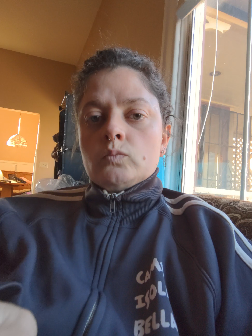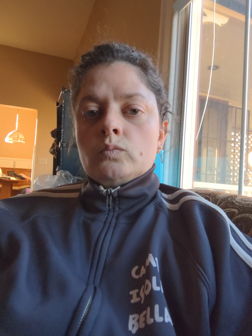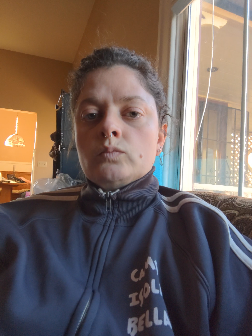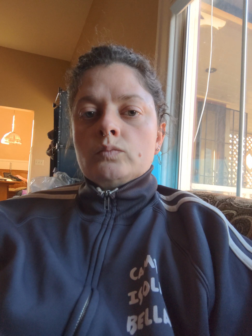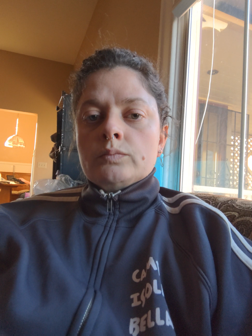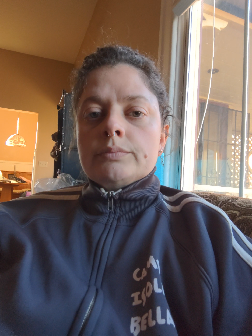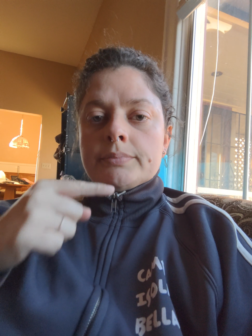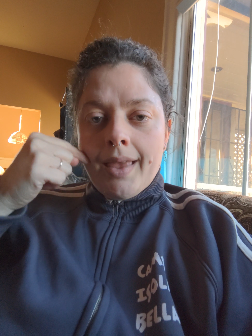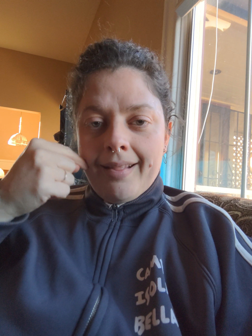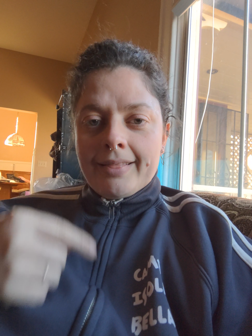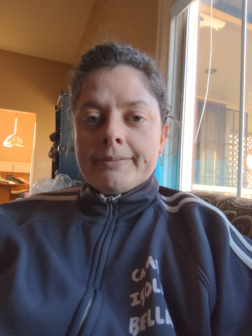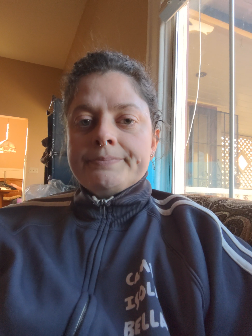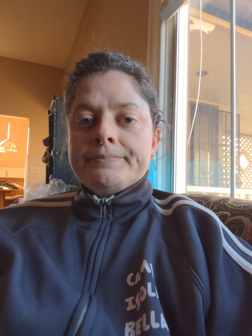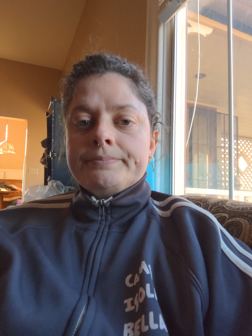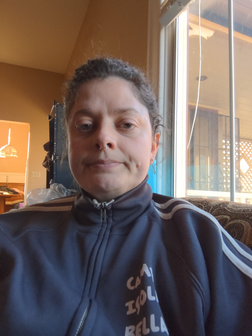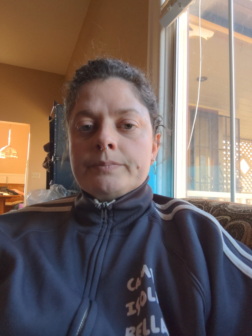smile